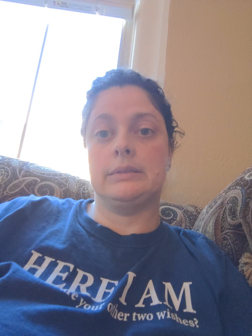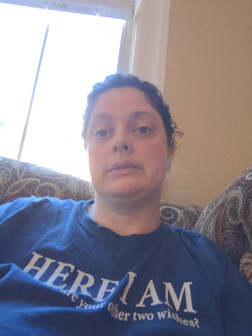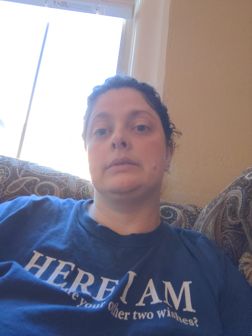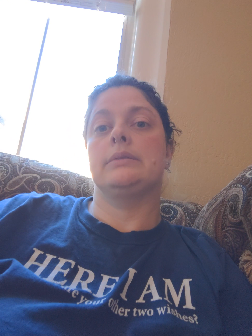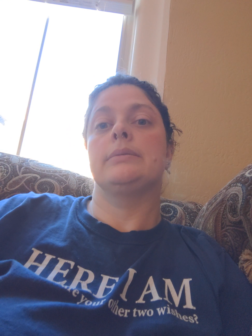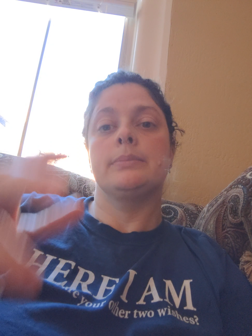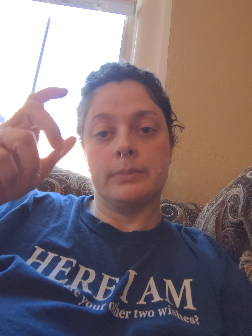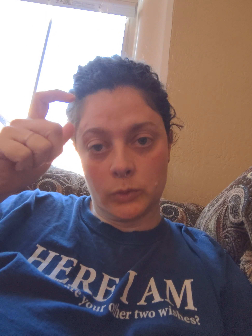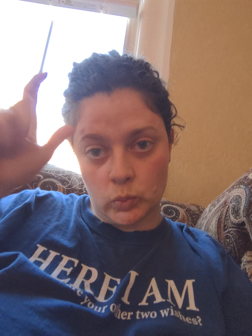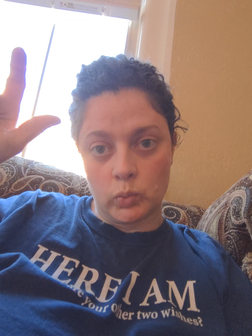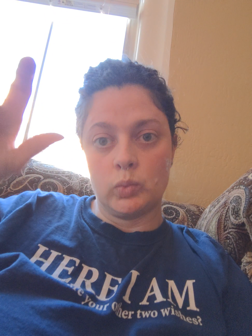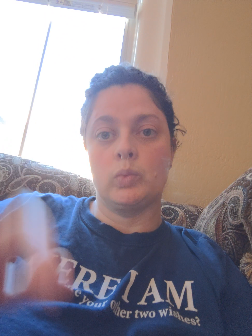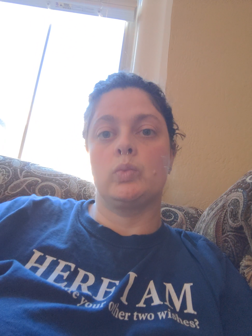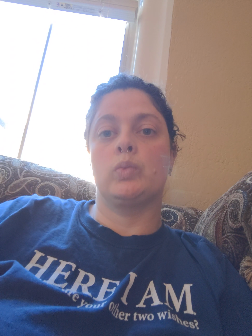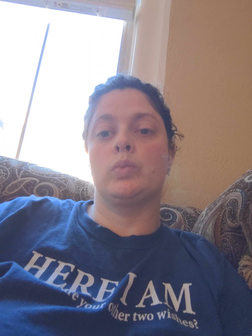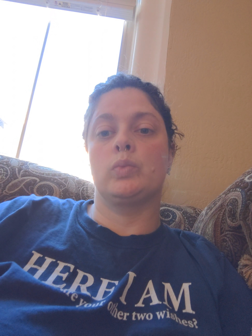moon